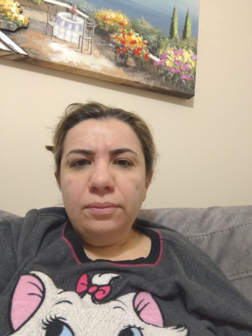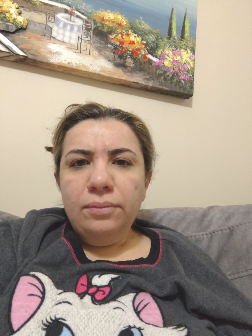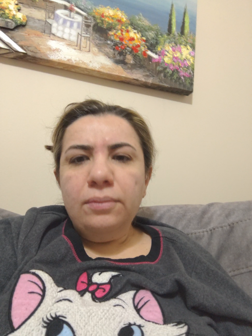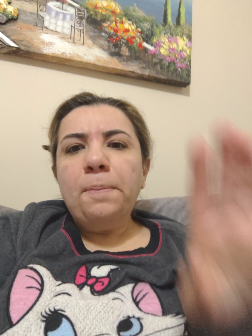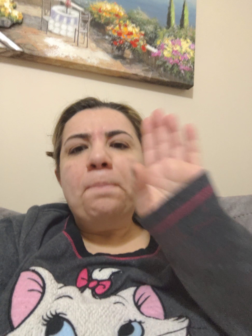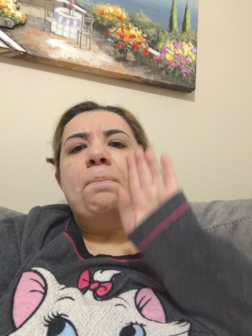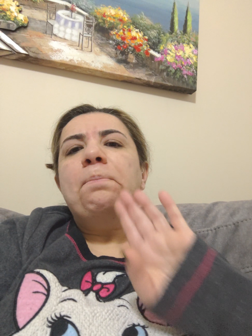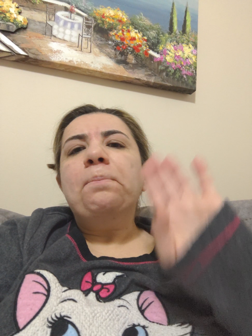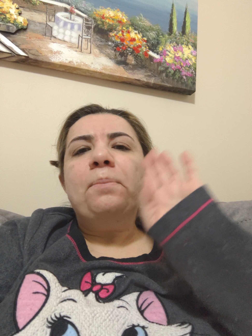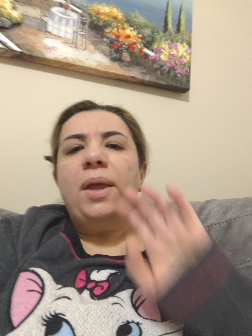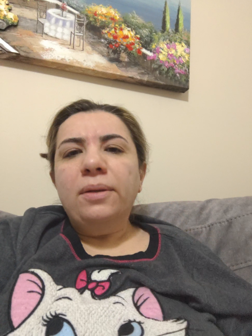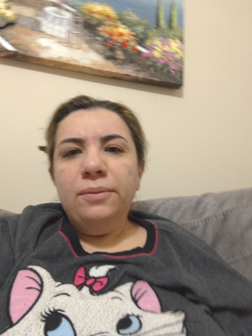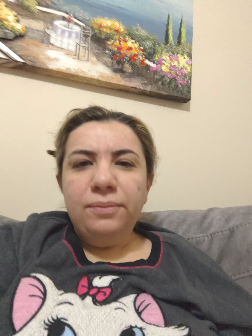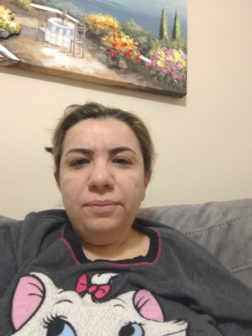brown